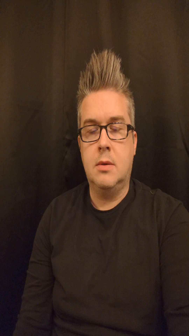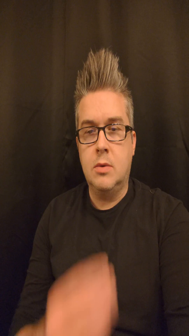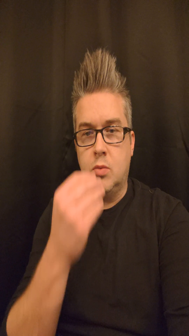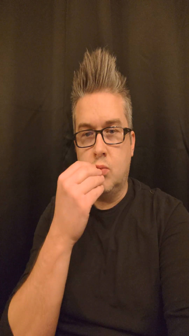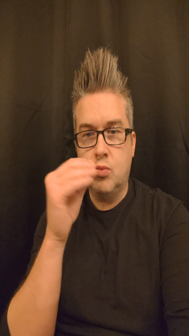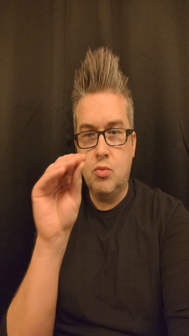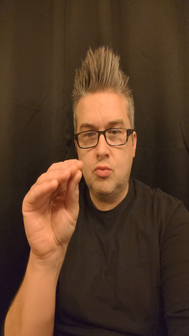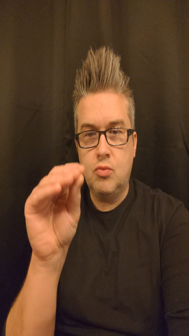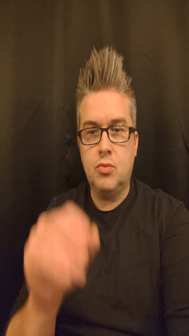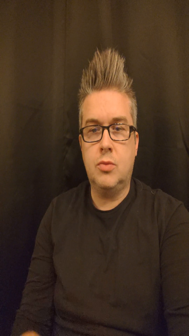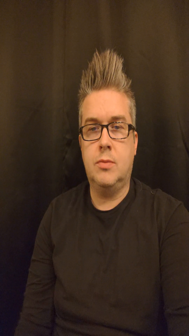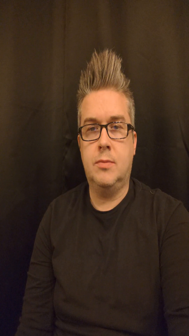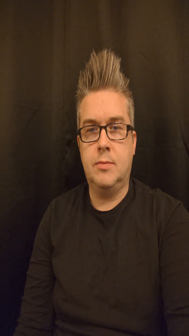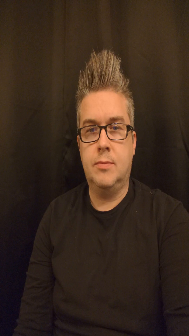kiss